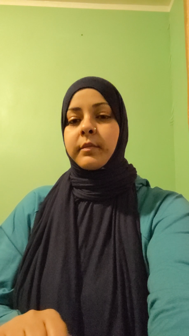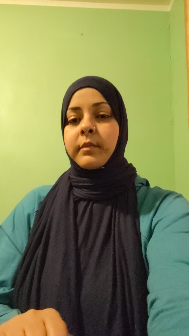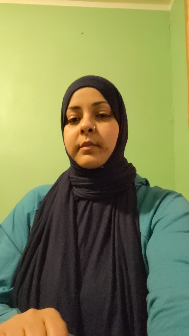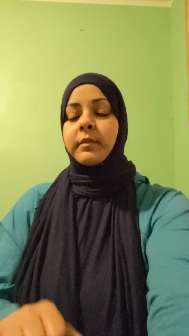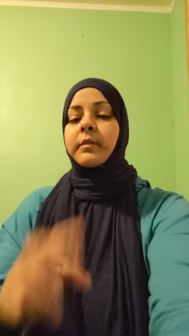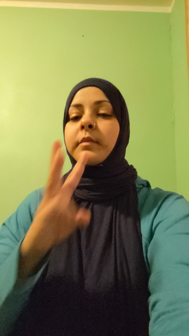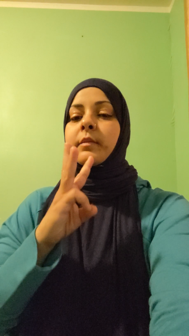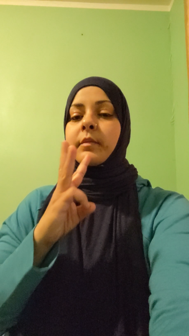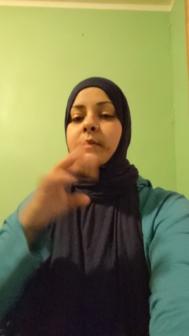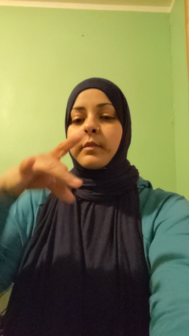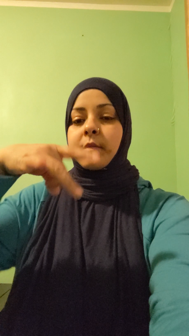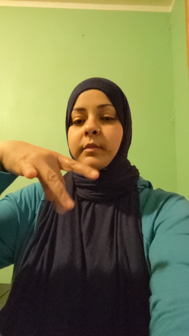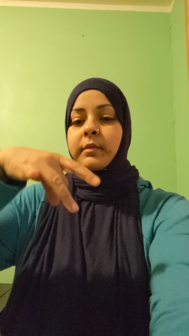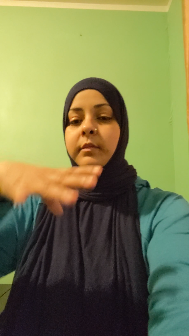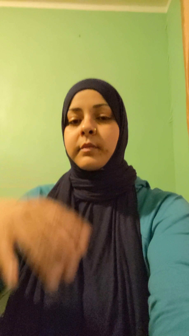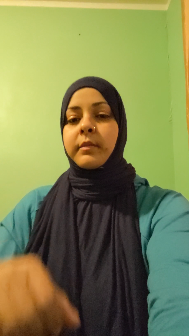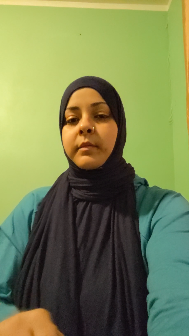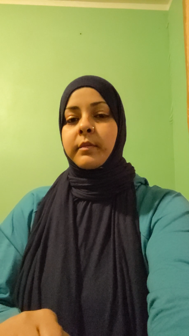melon